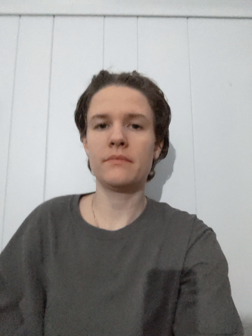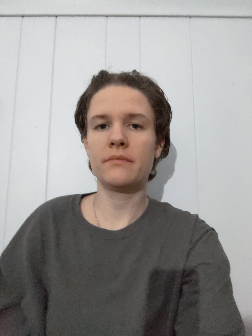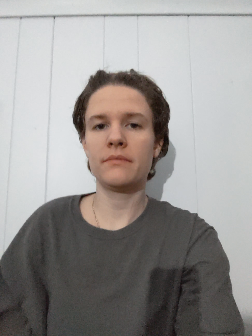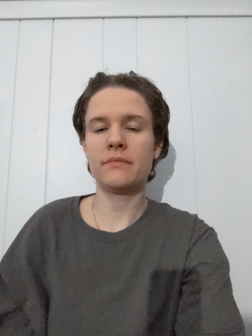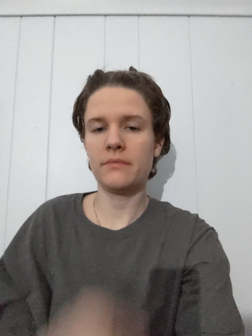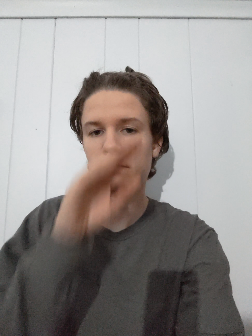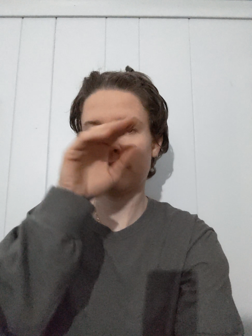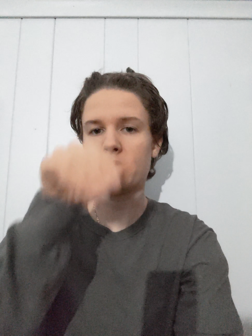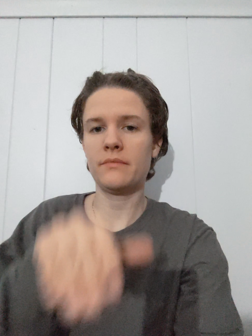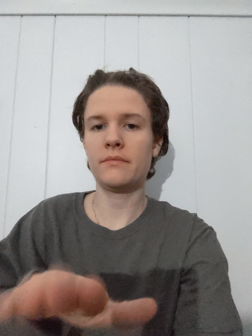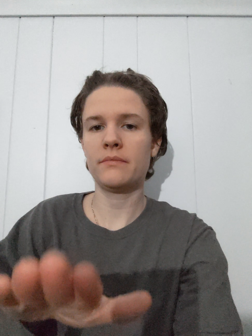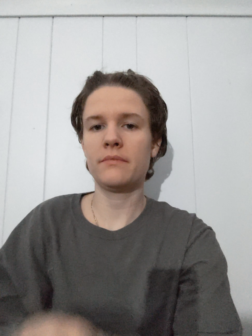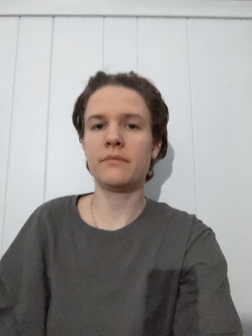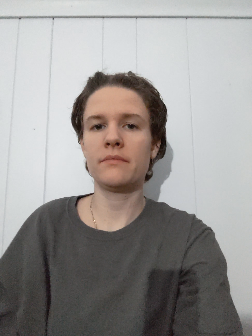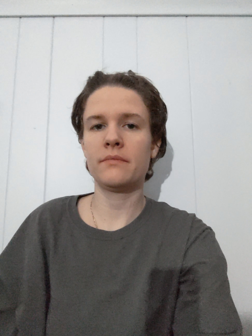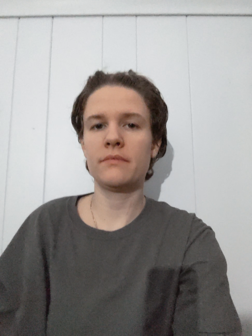elephant